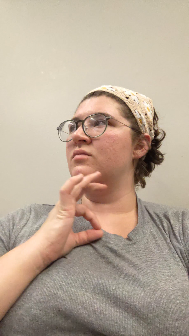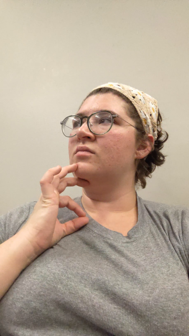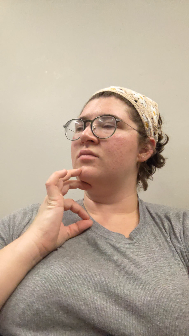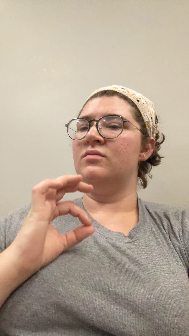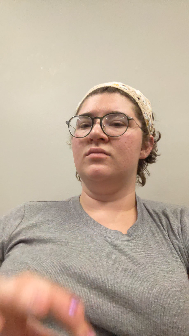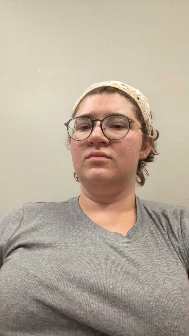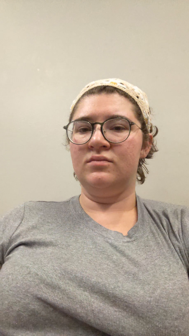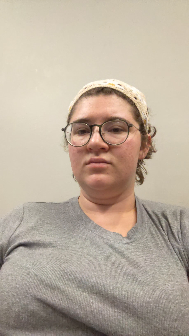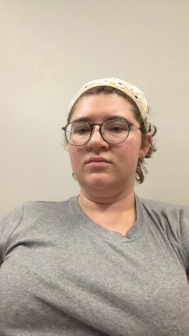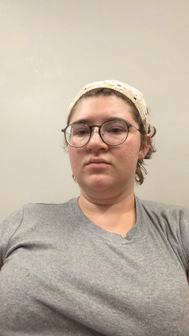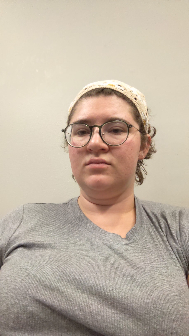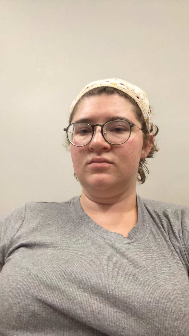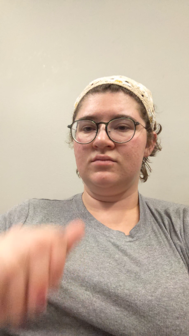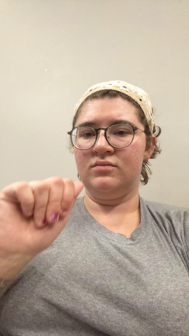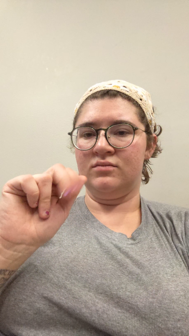an